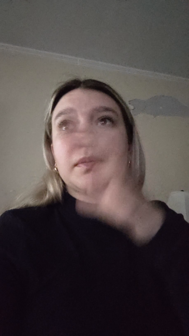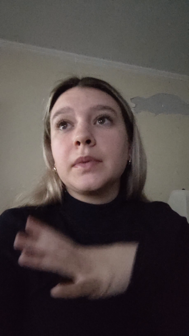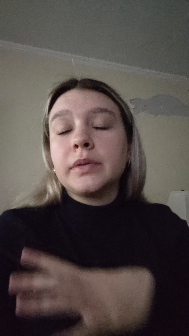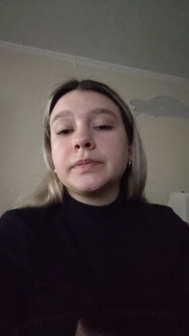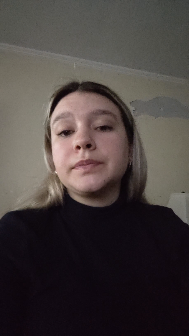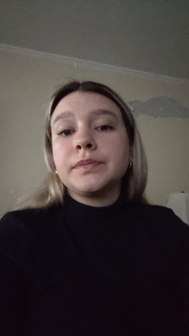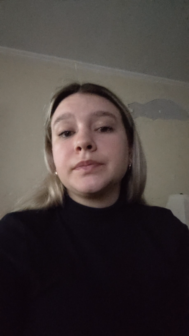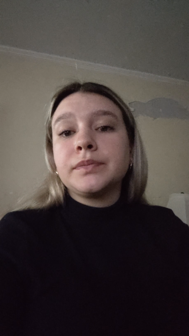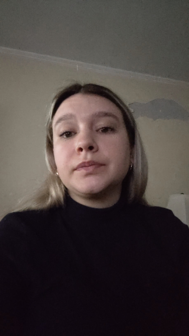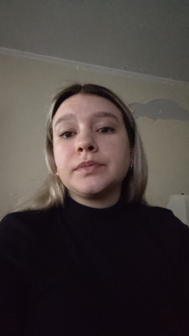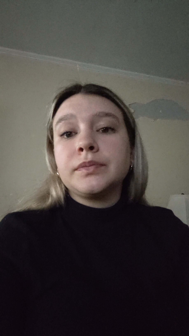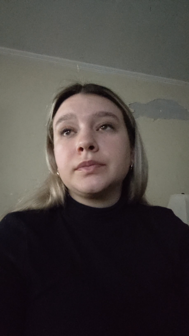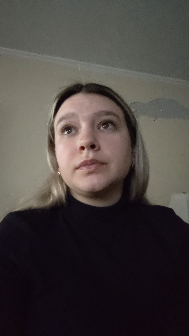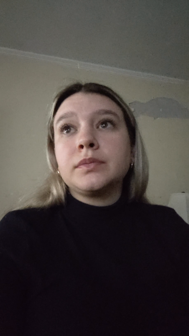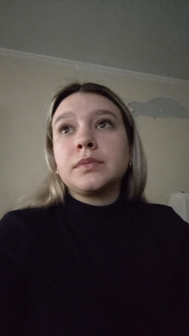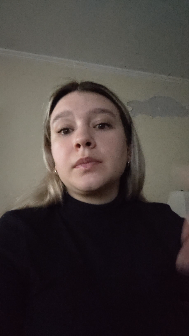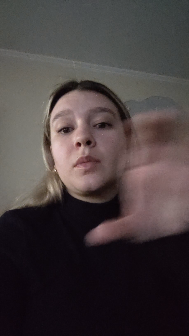pour